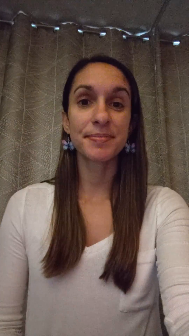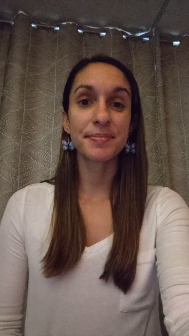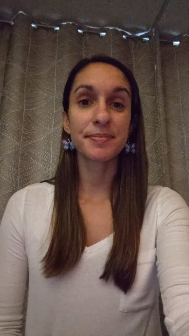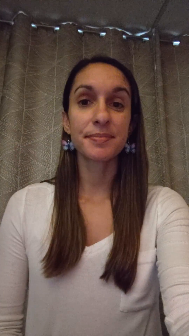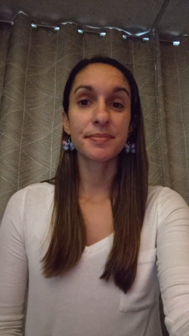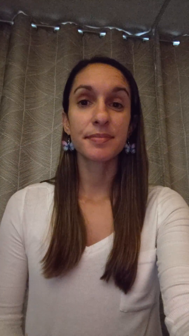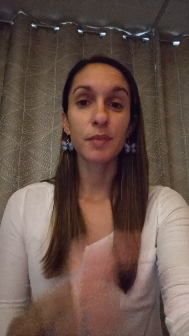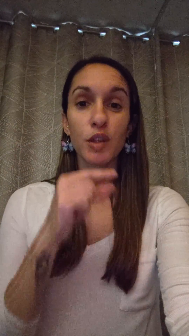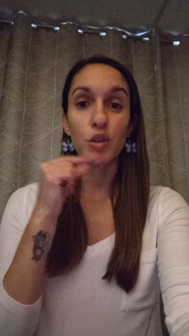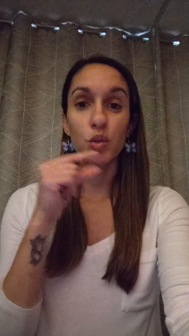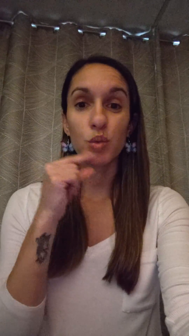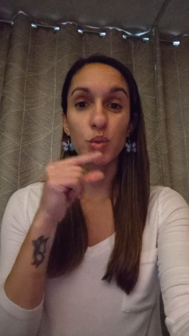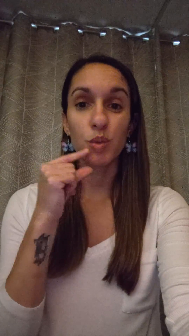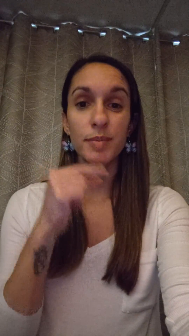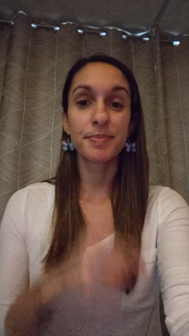glue